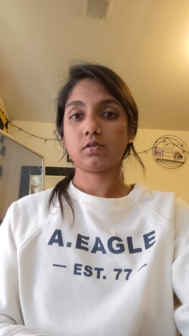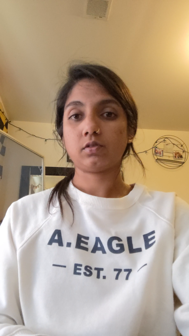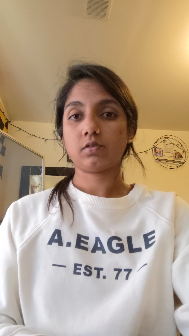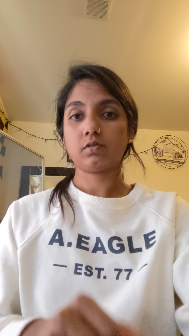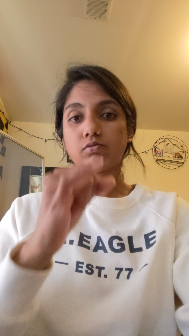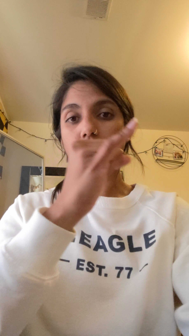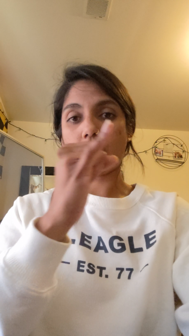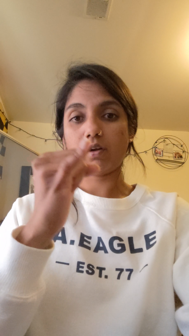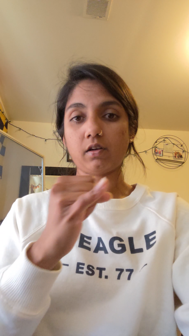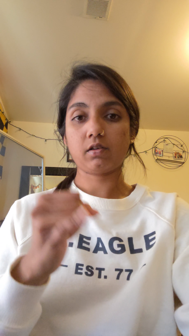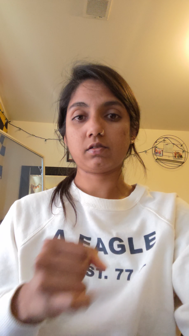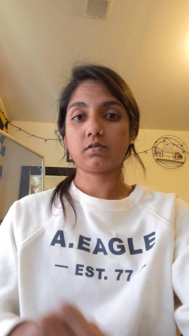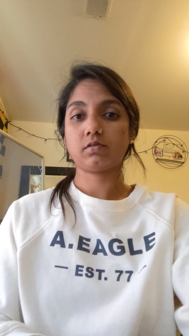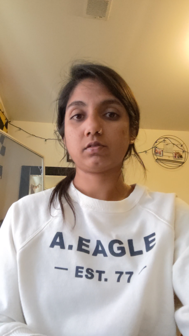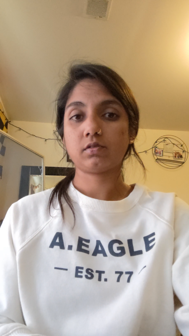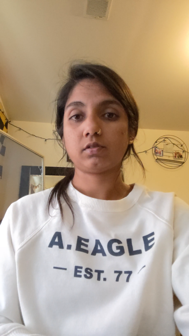draw